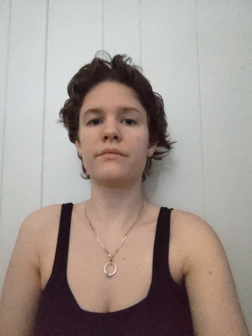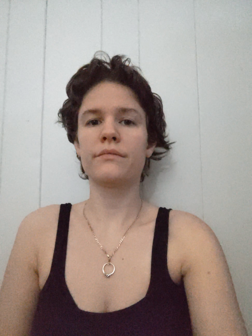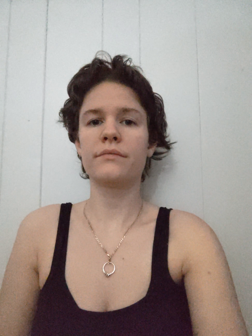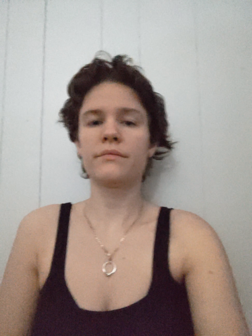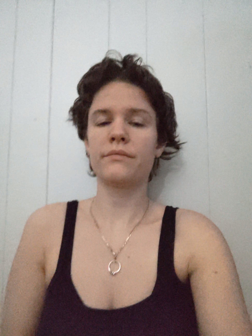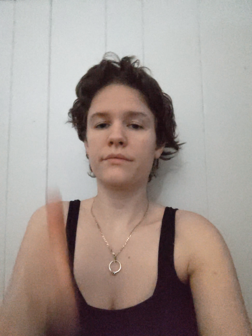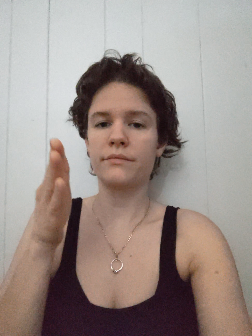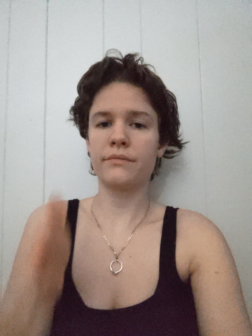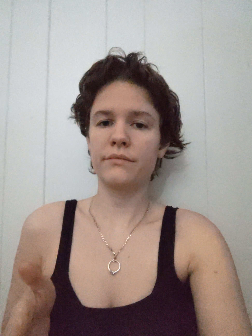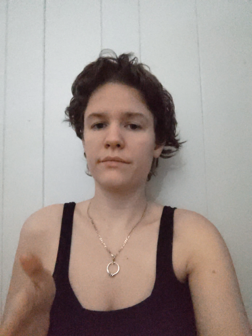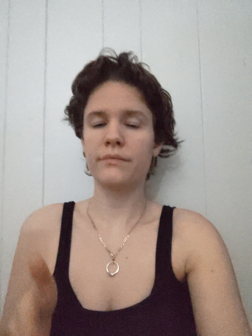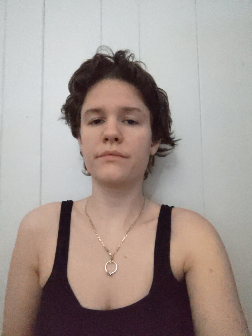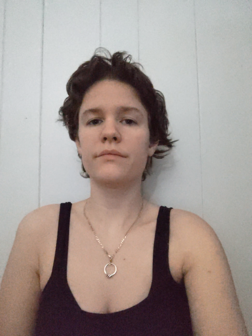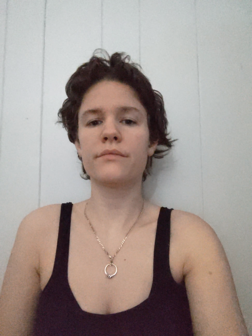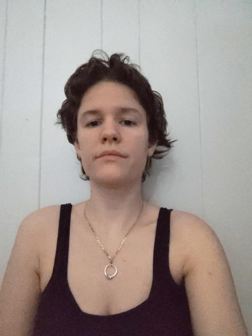person